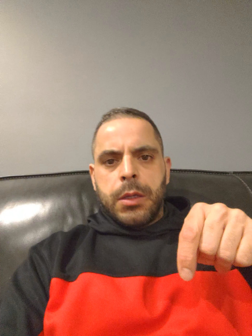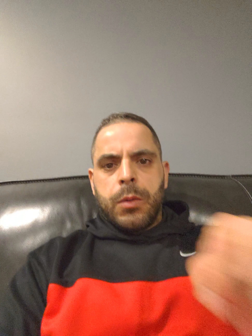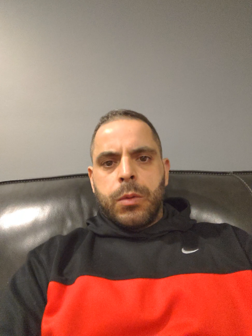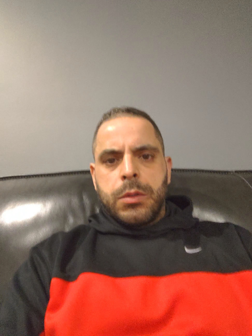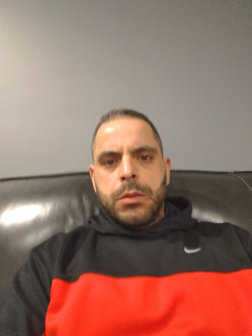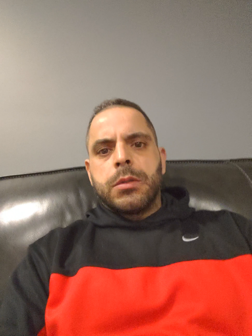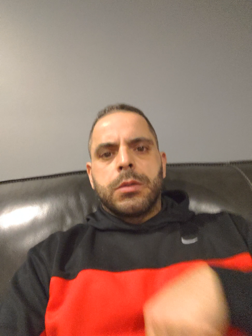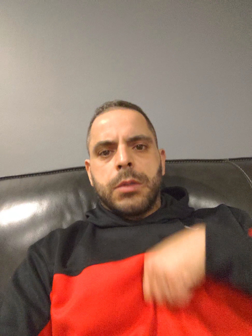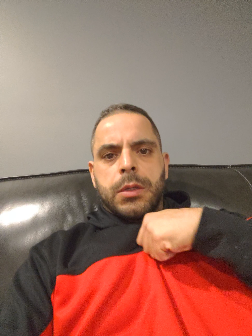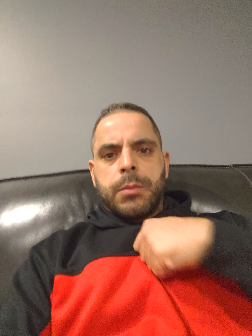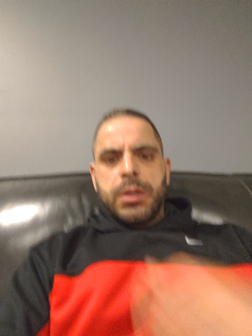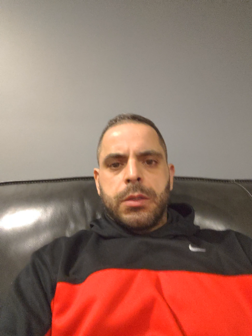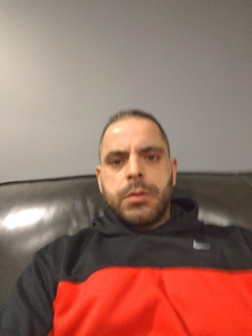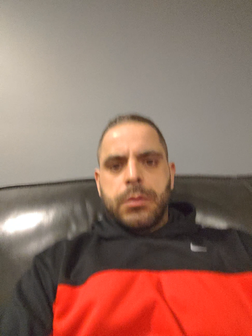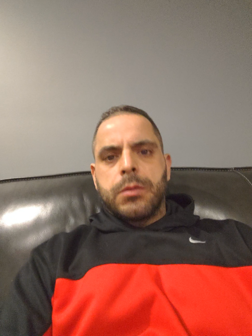zipper